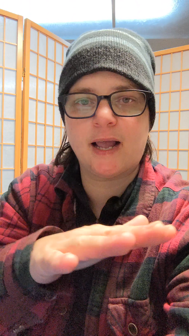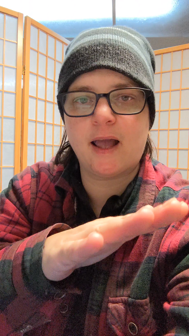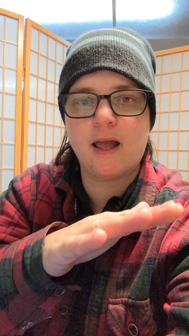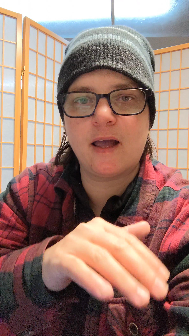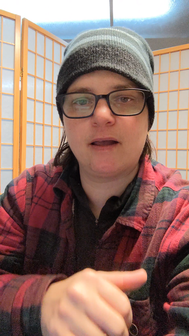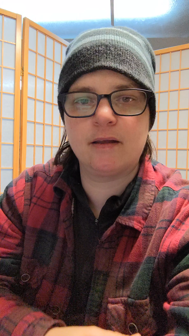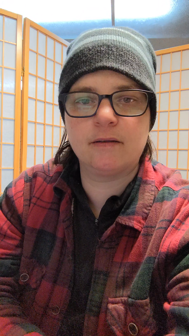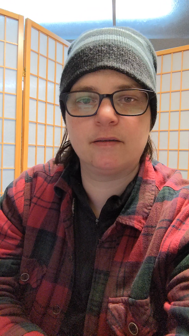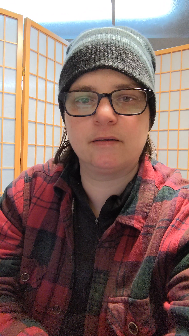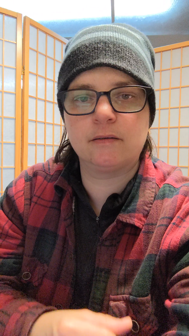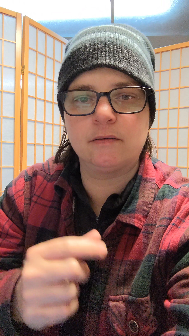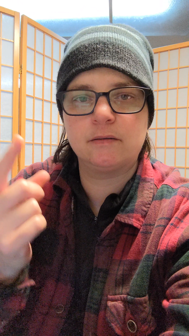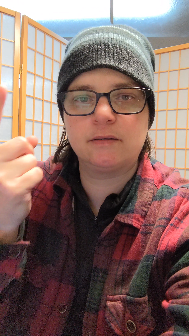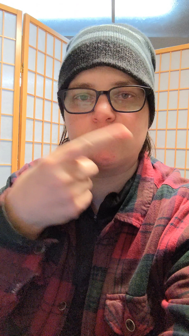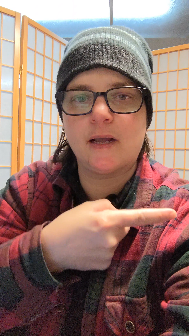day